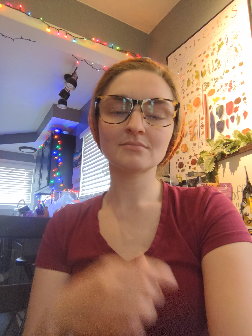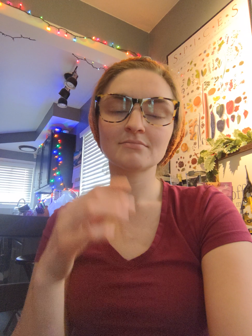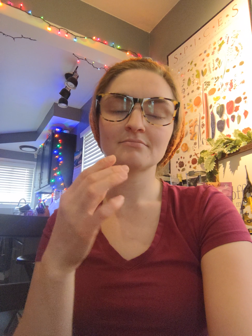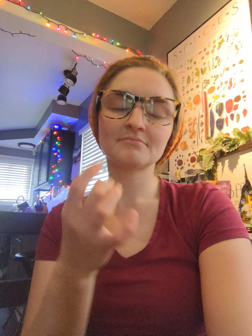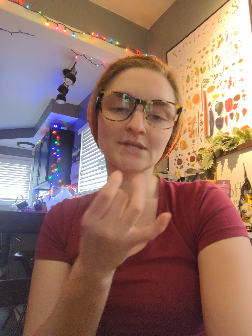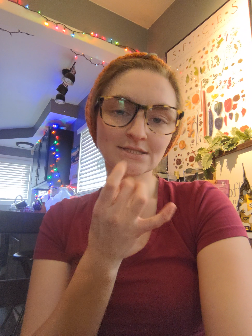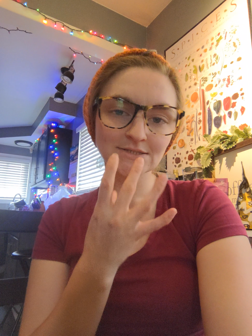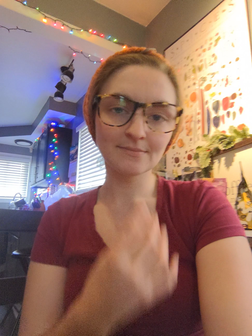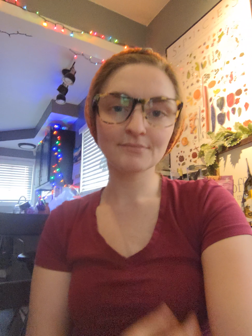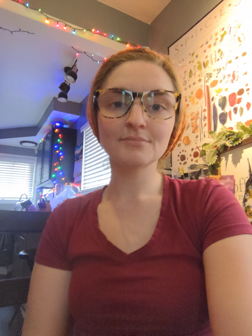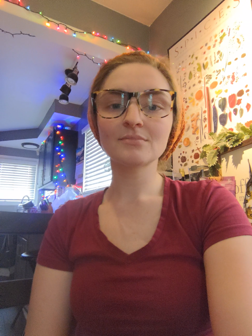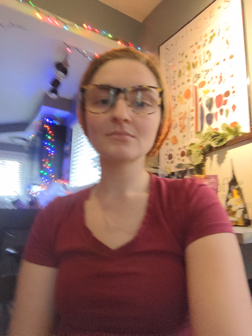snack